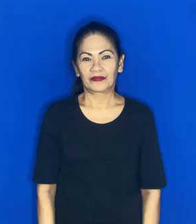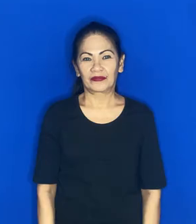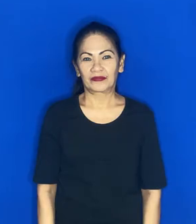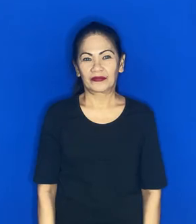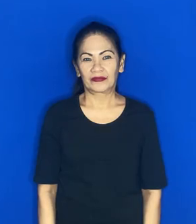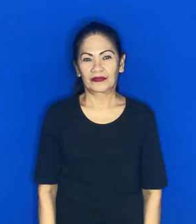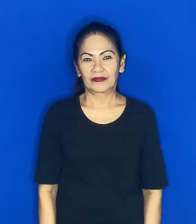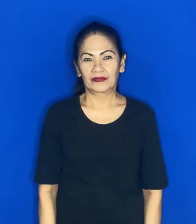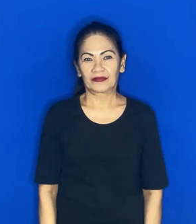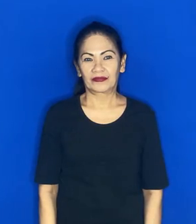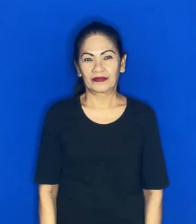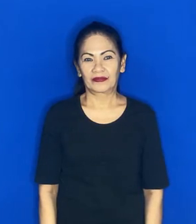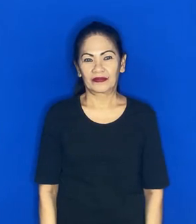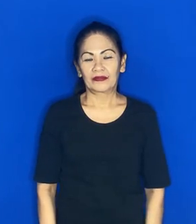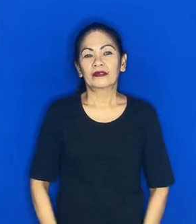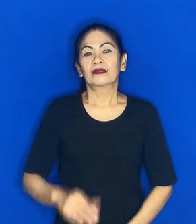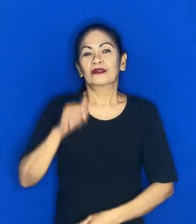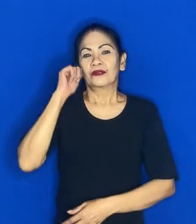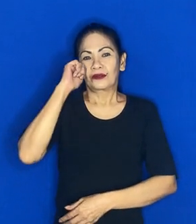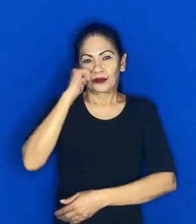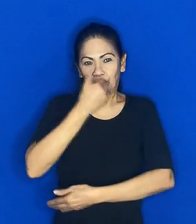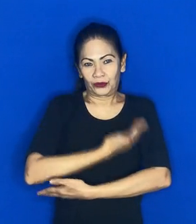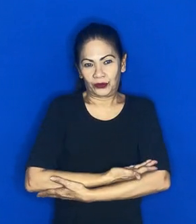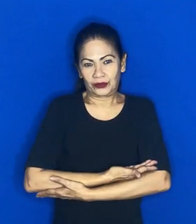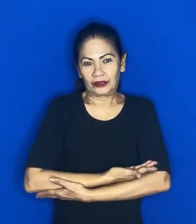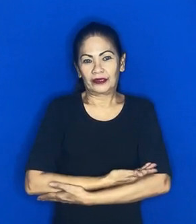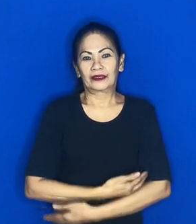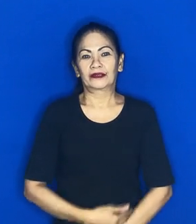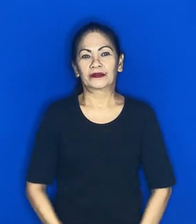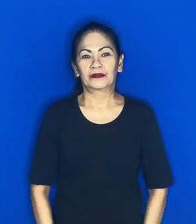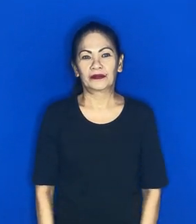daughter